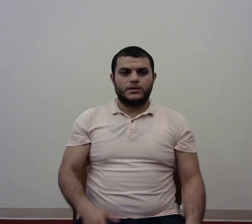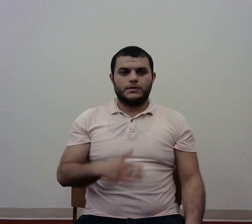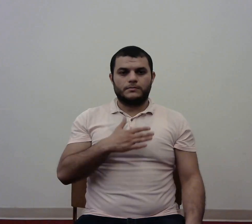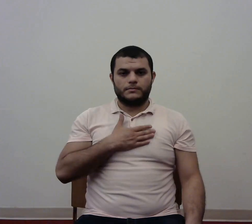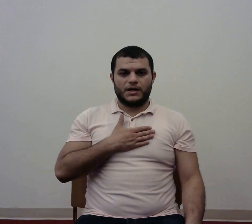mən